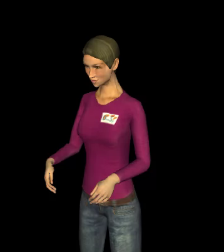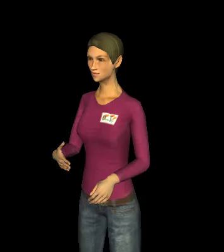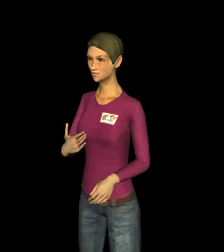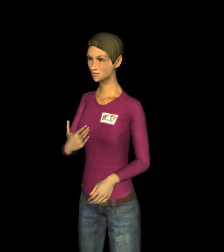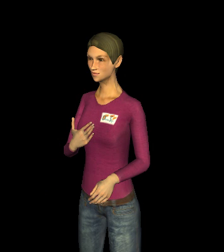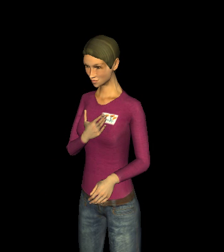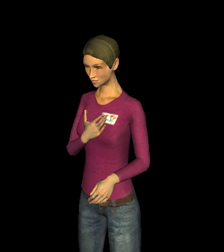لي